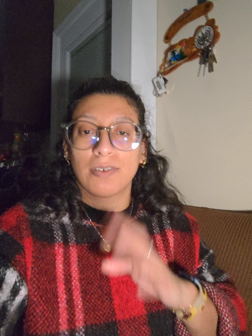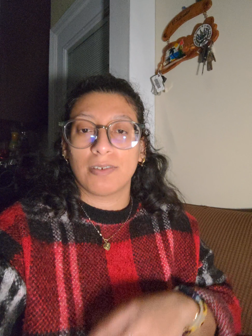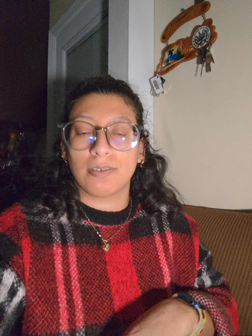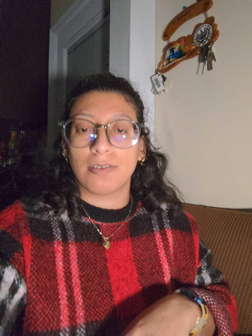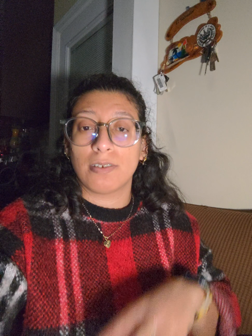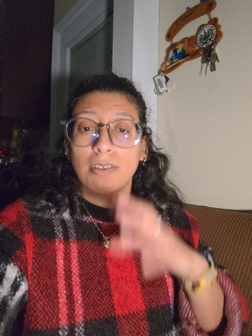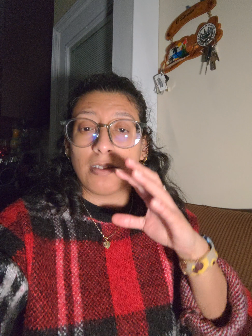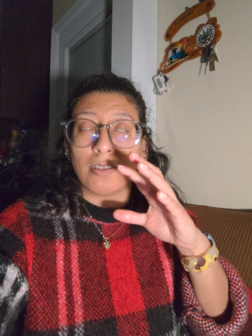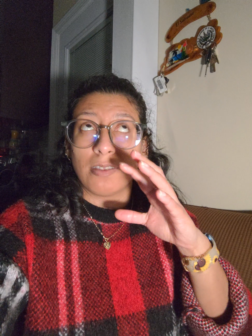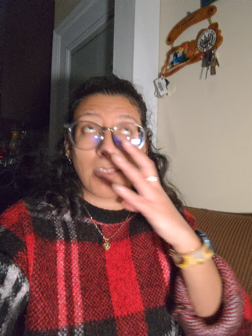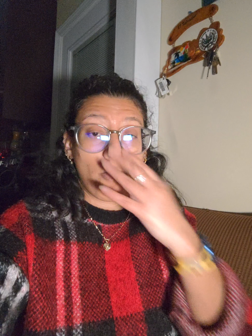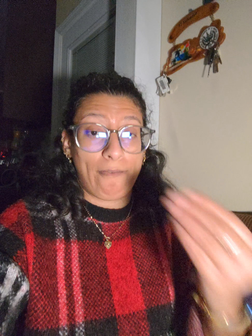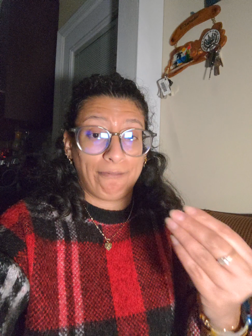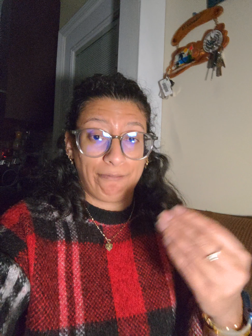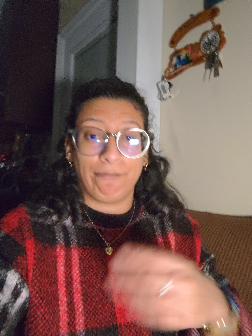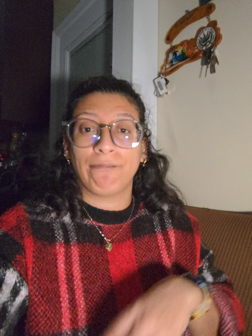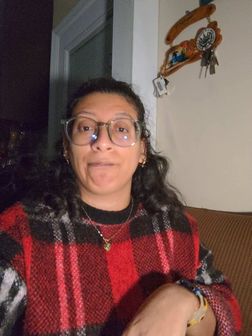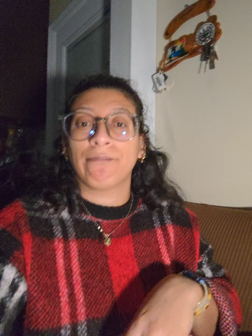wolf